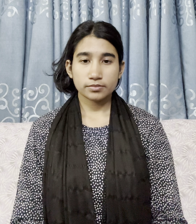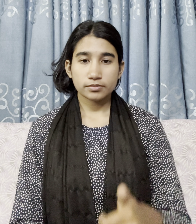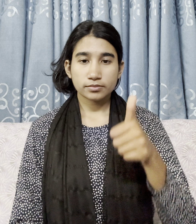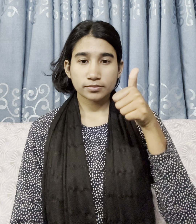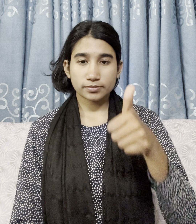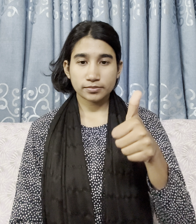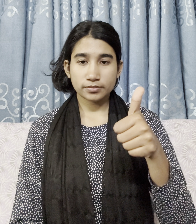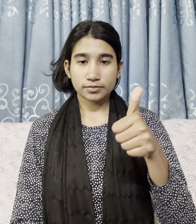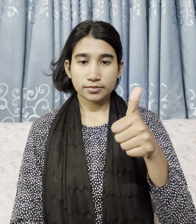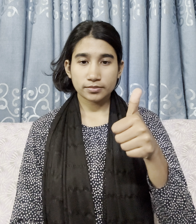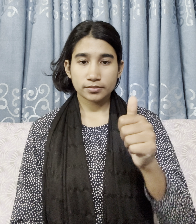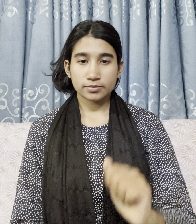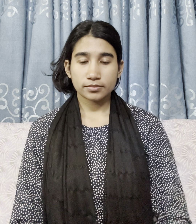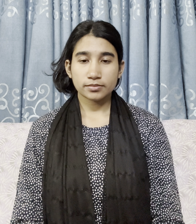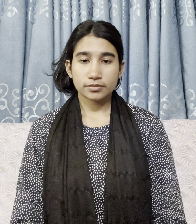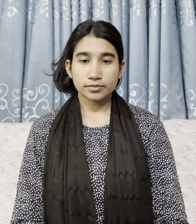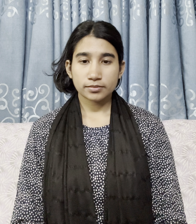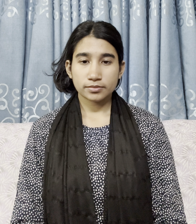ভাল